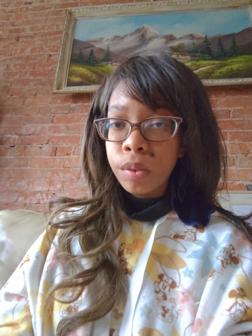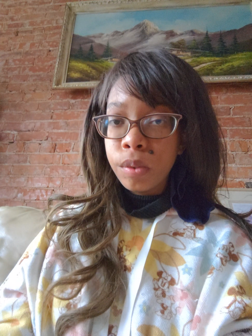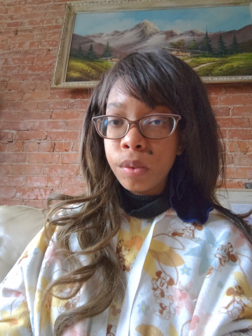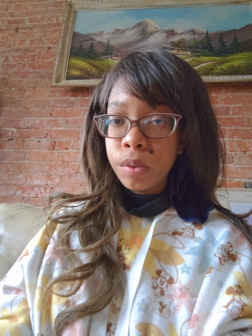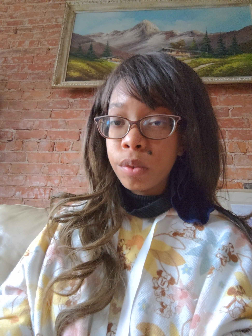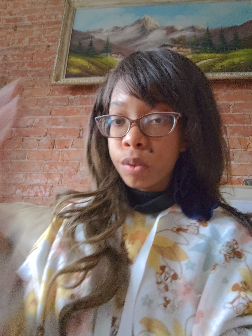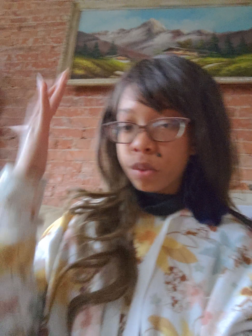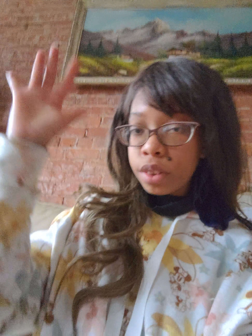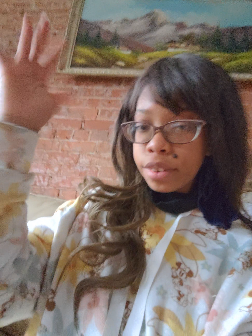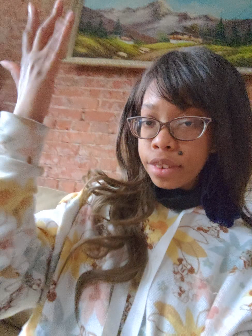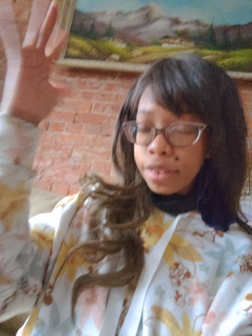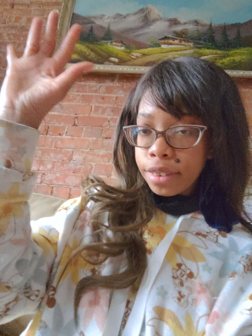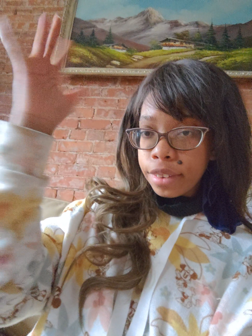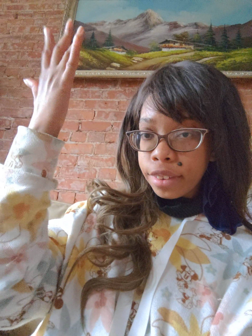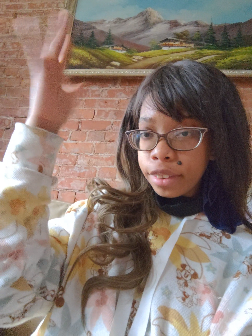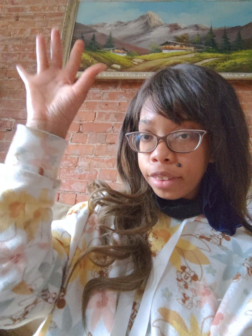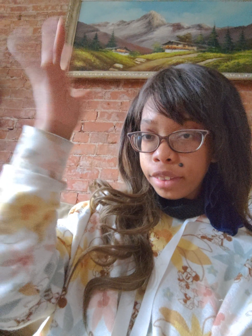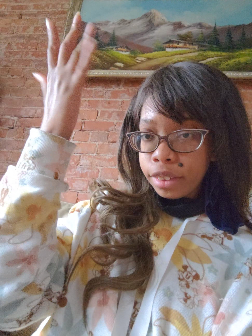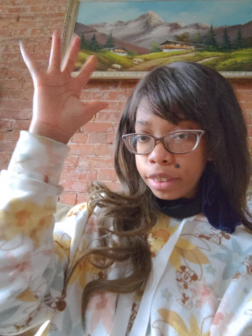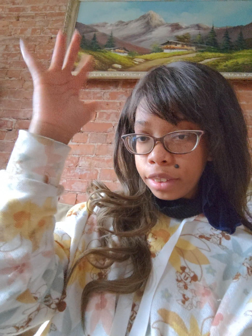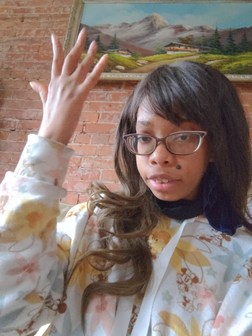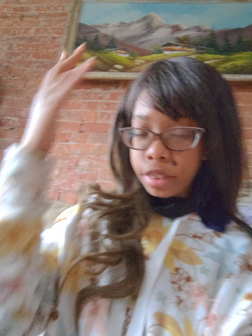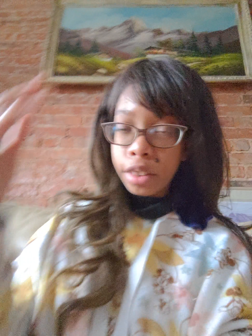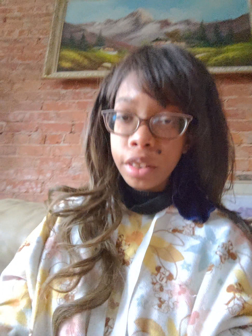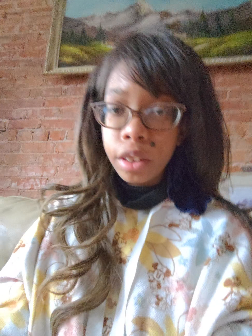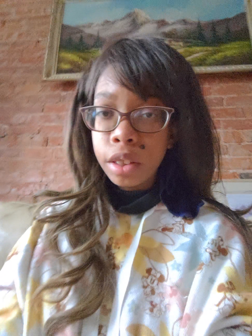tree